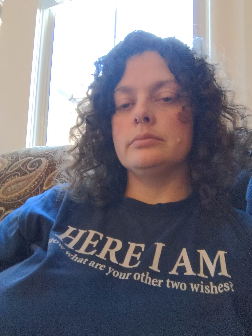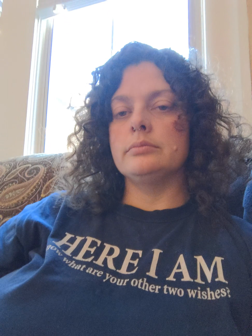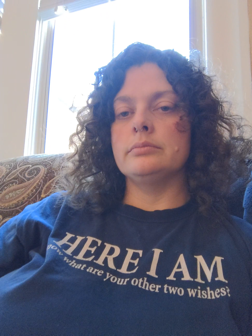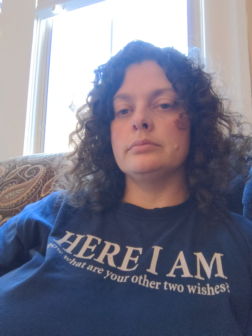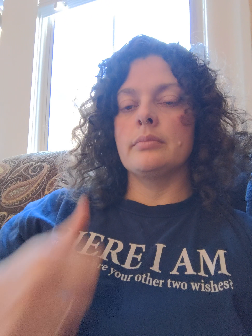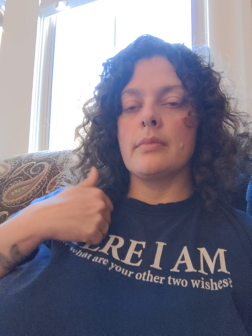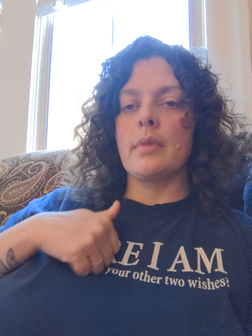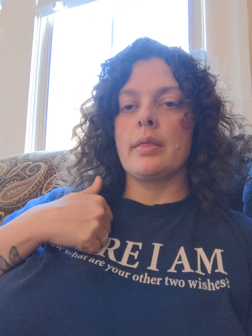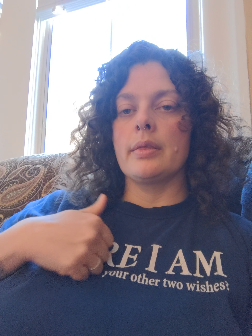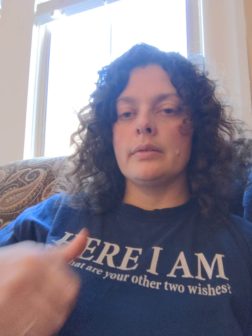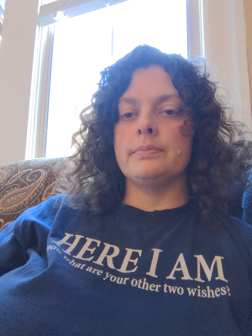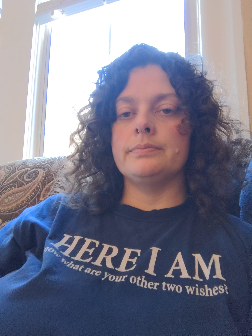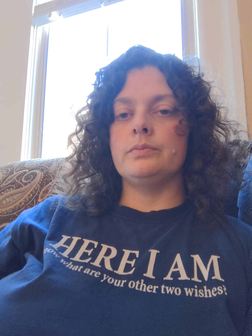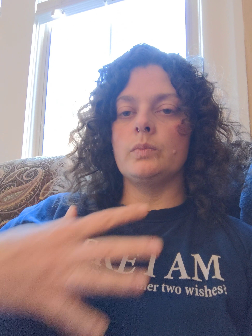bath